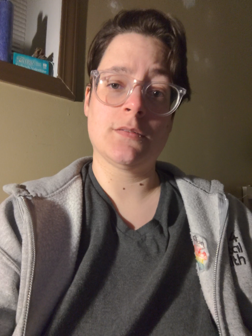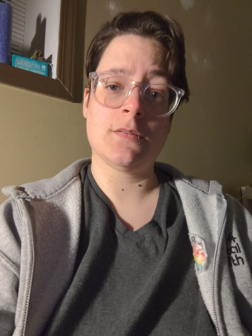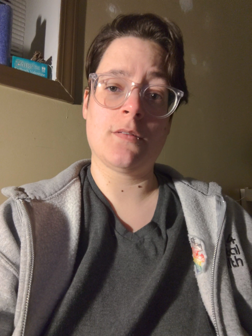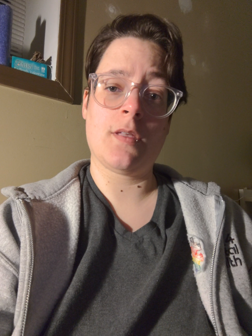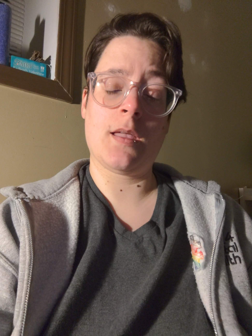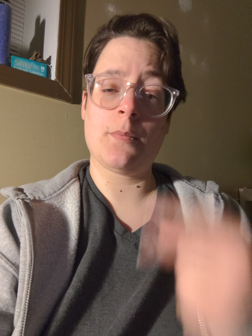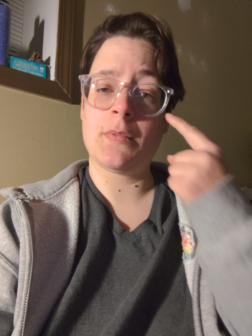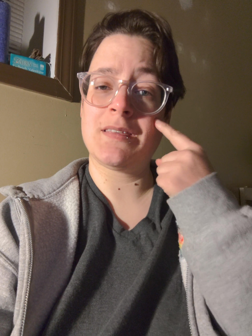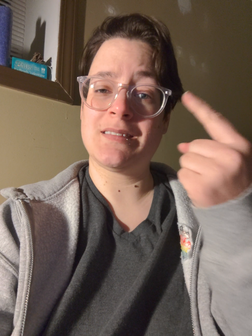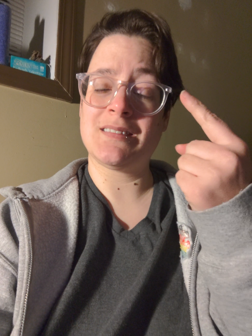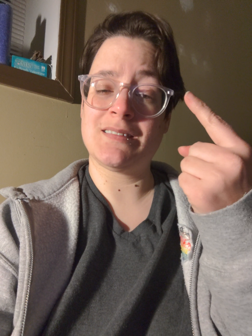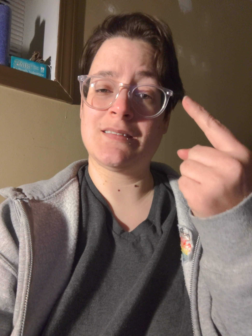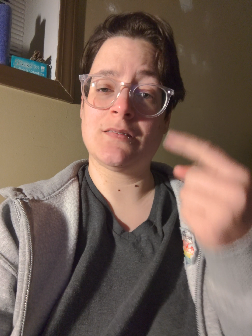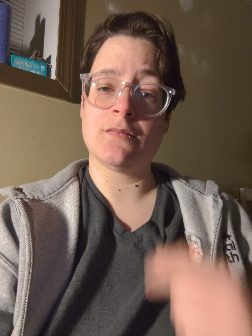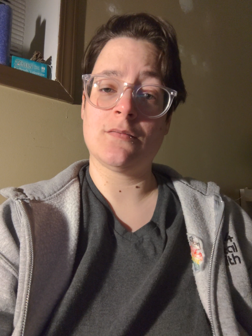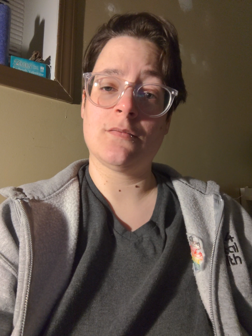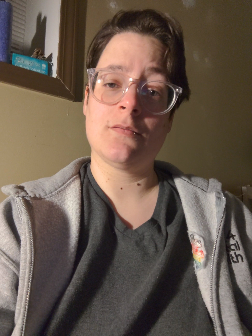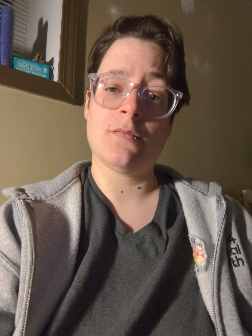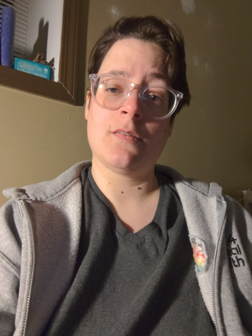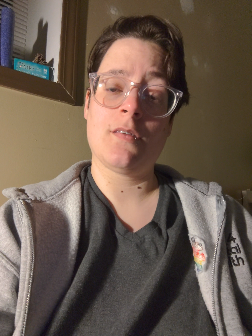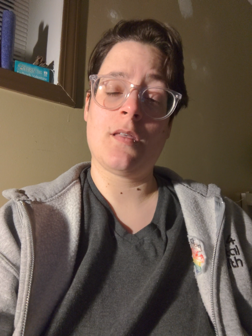penny